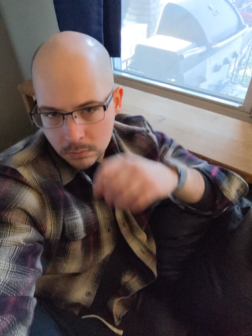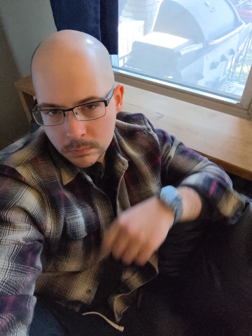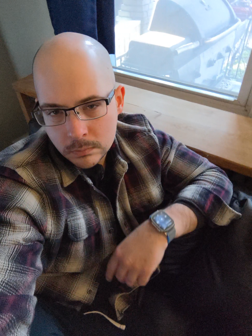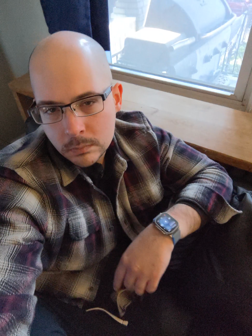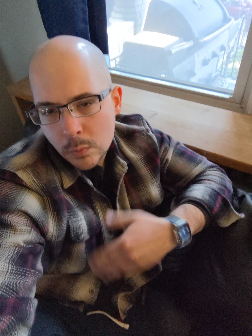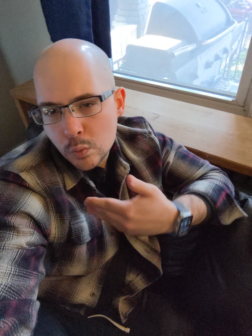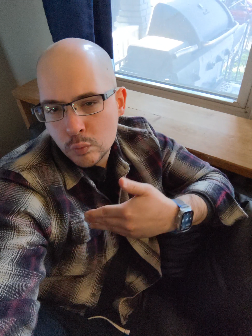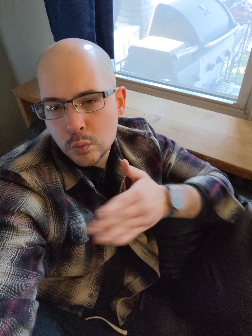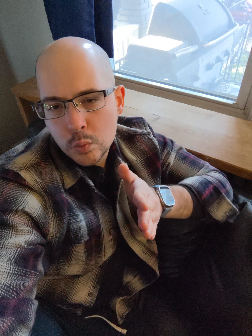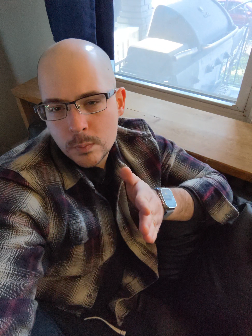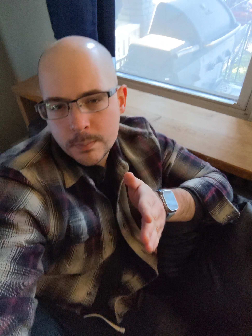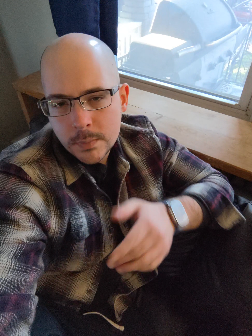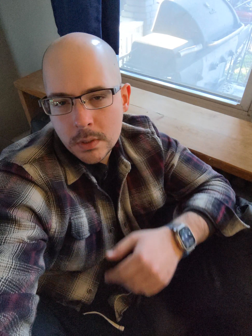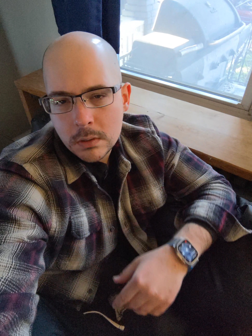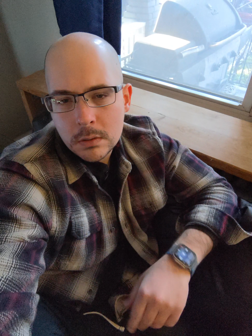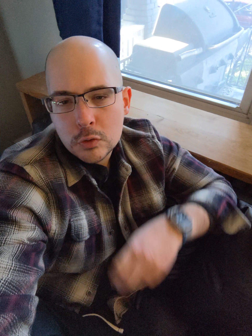room